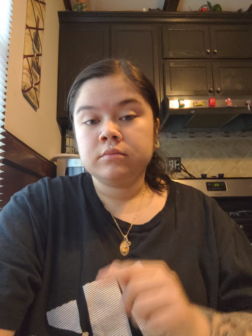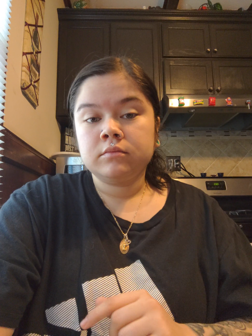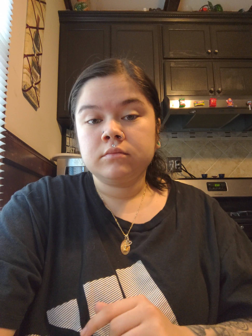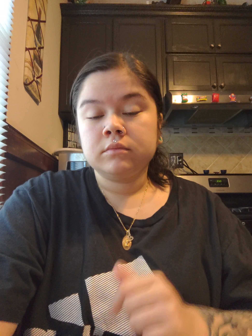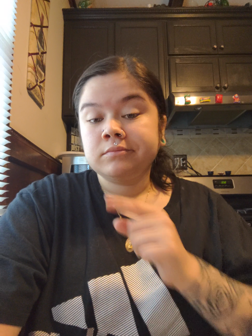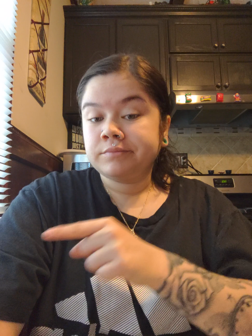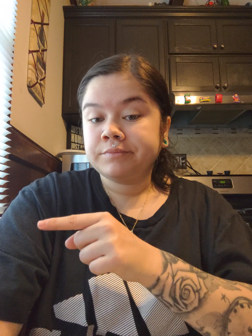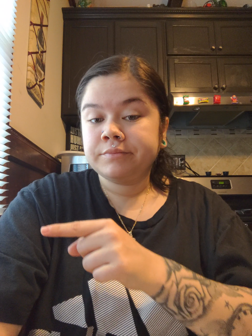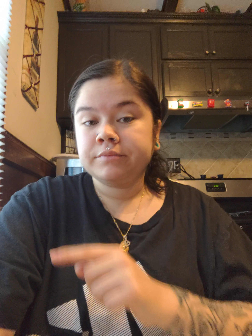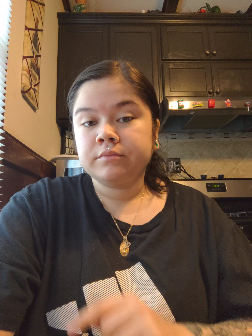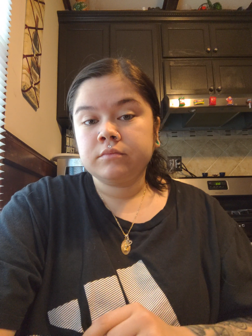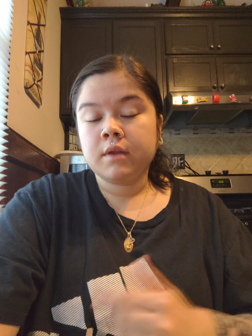he/she/it